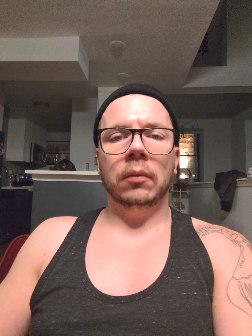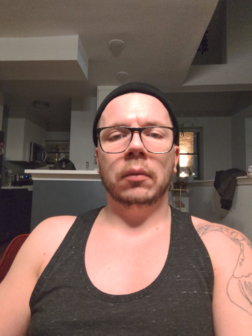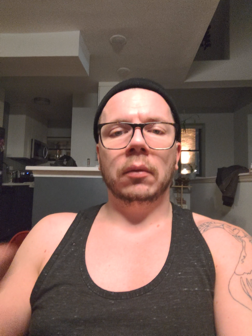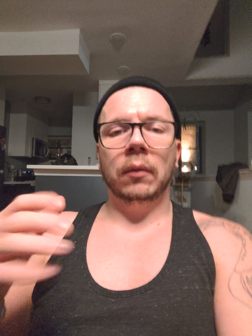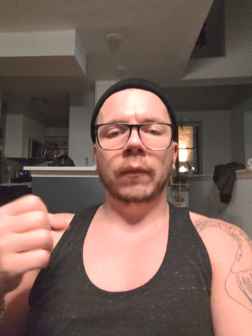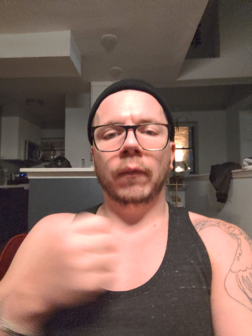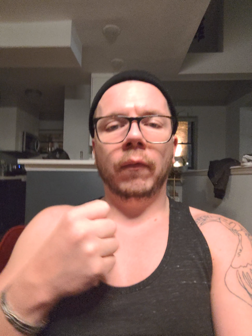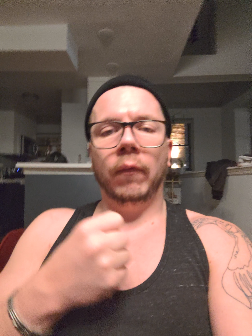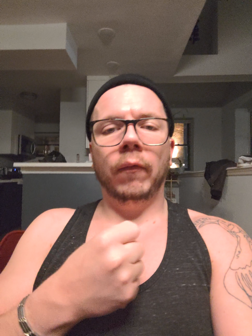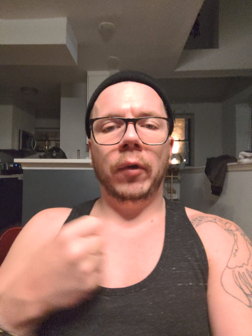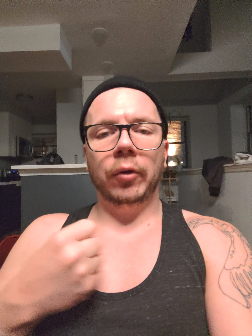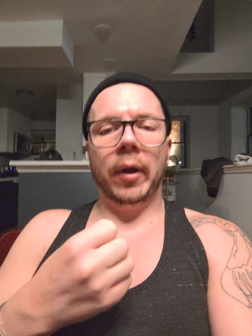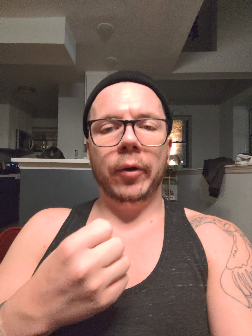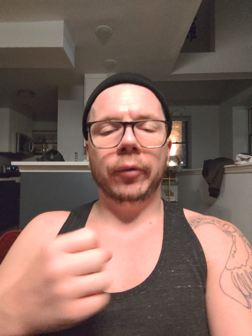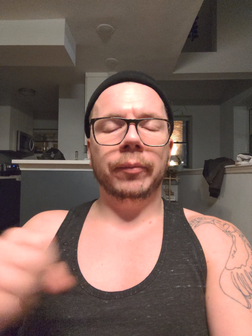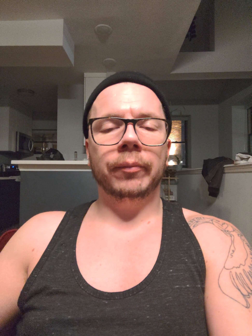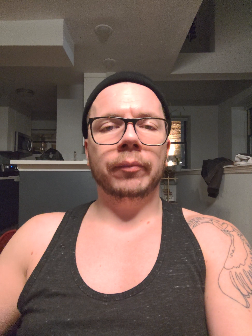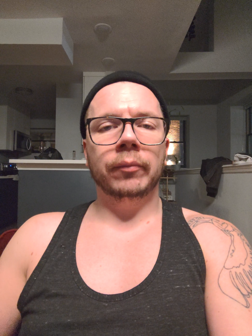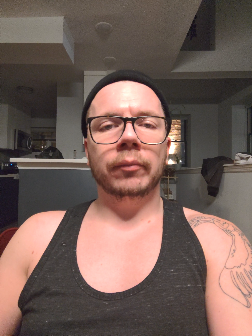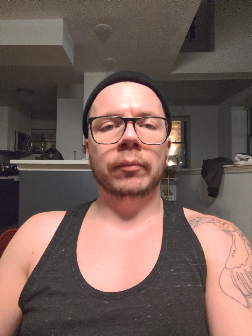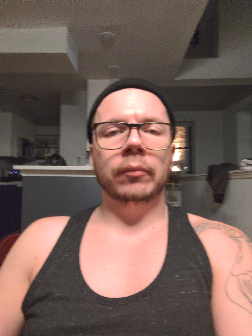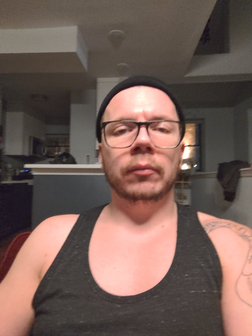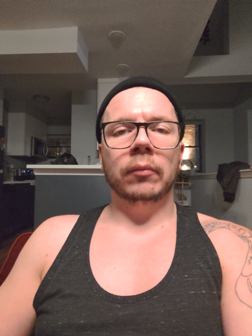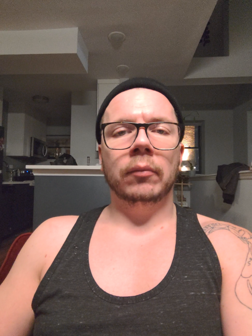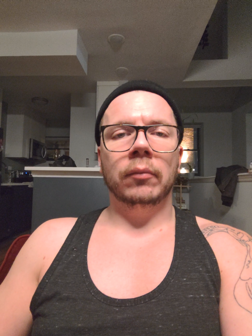refrigerator